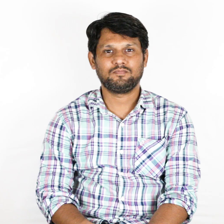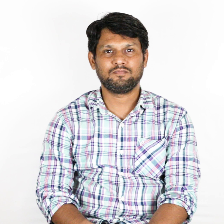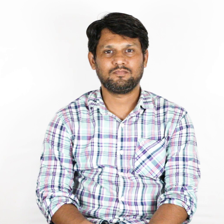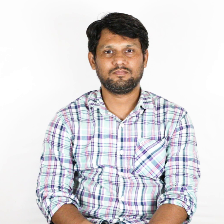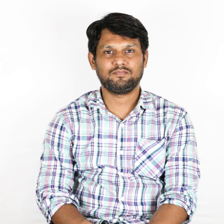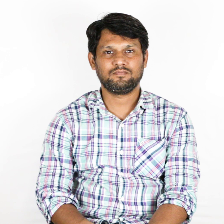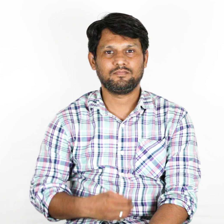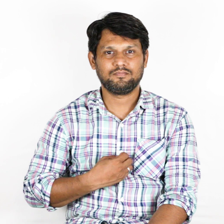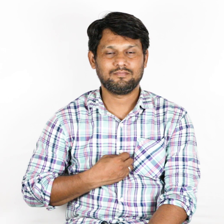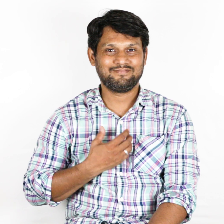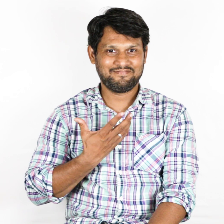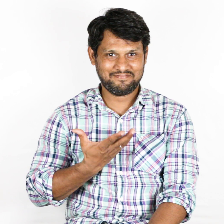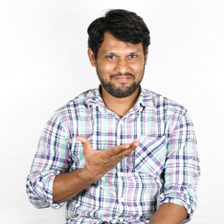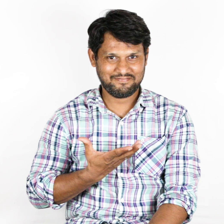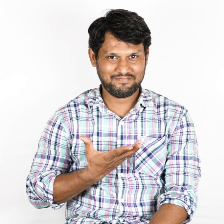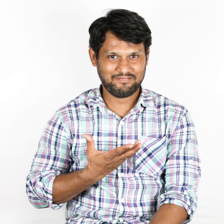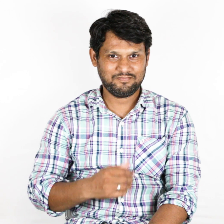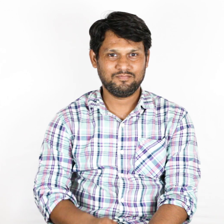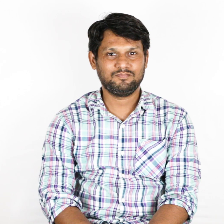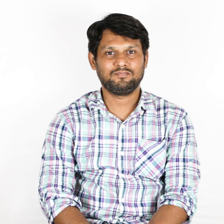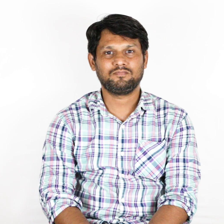glad